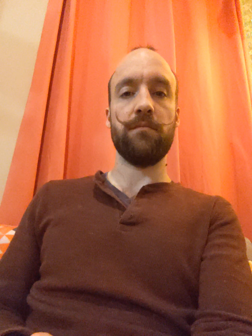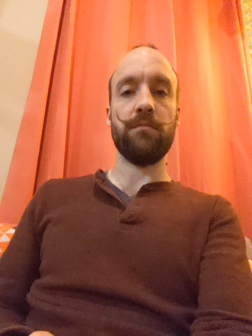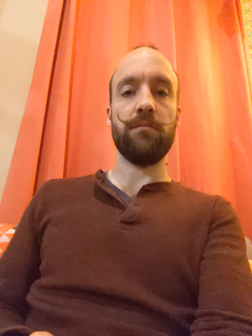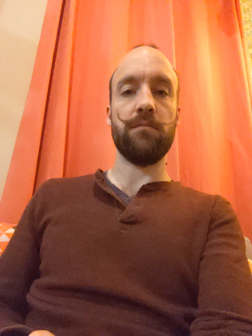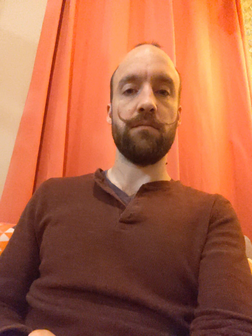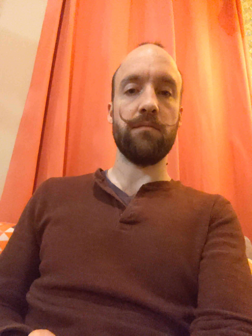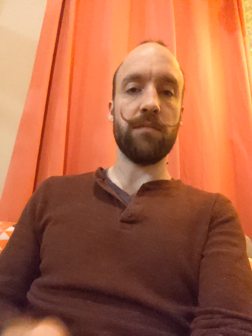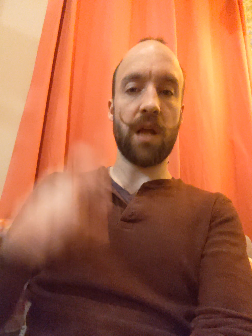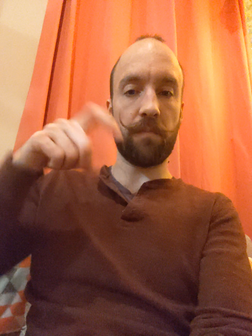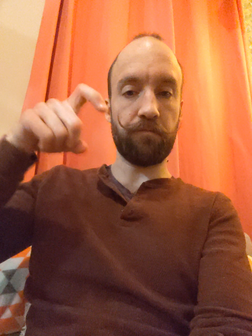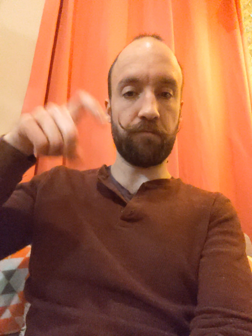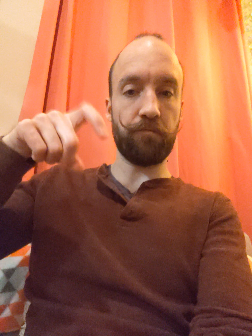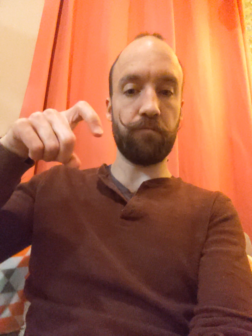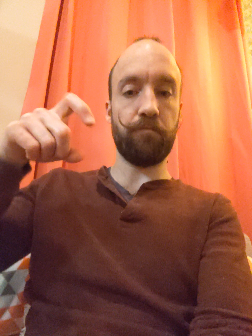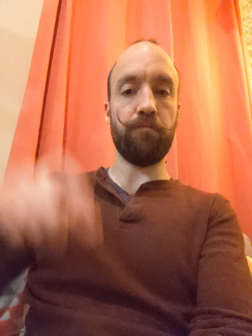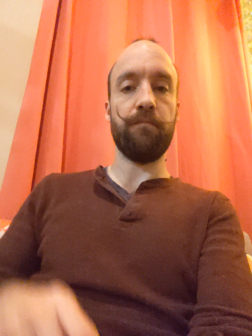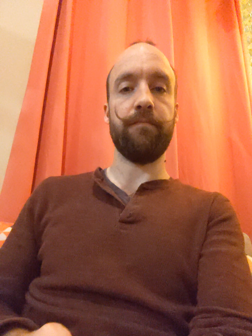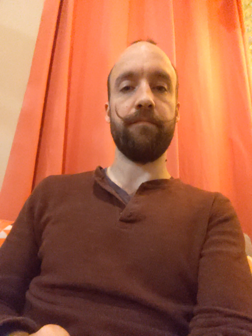time